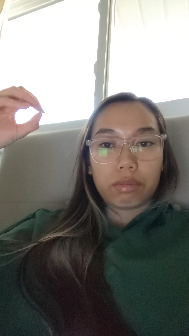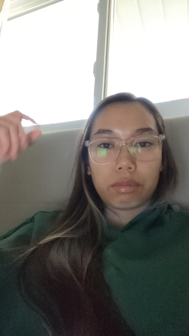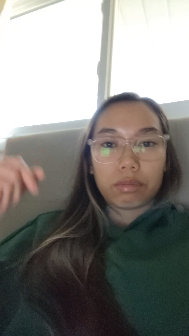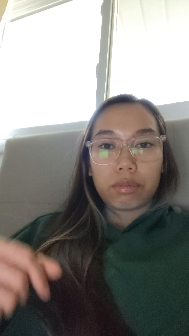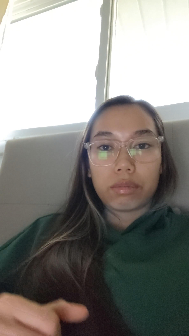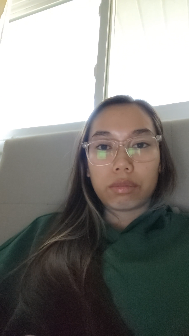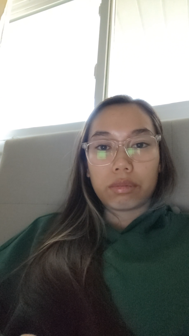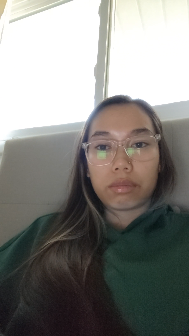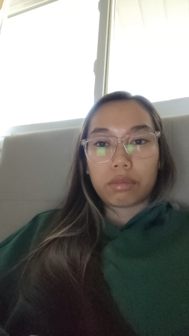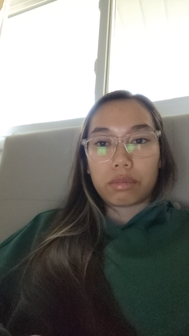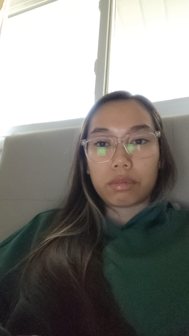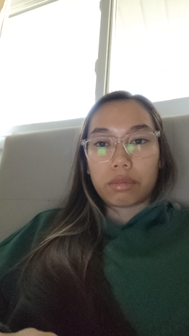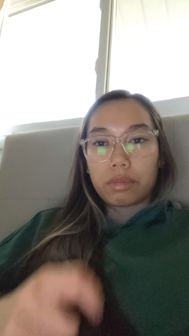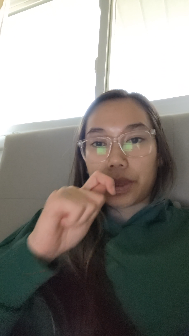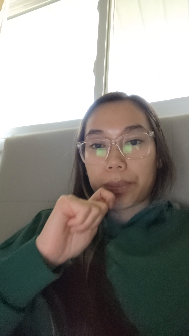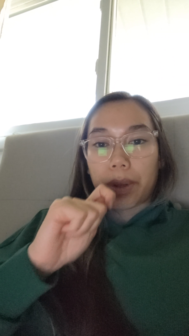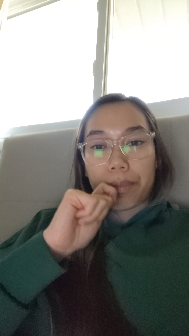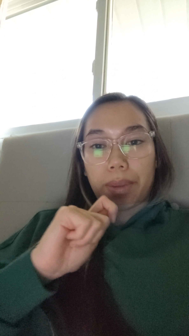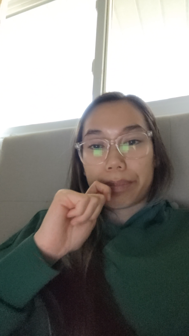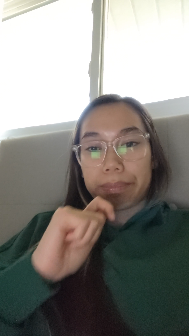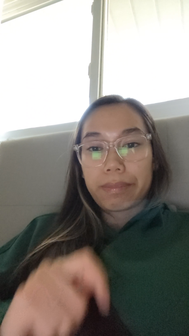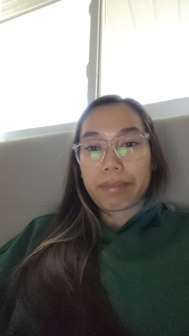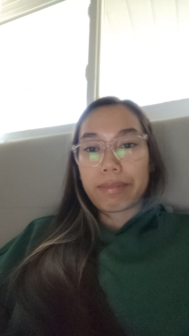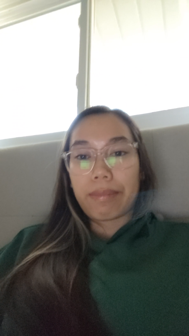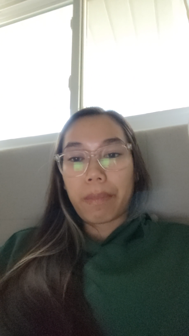popsicle